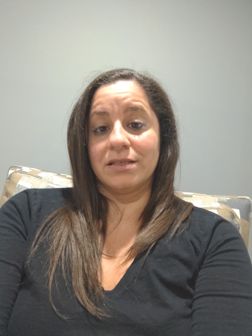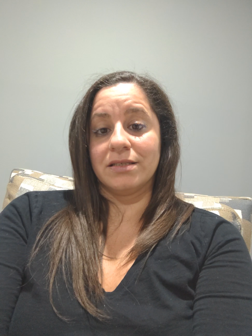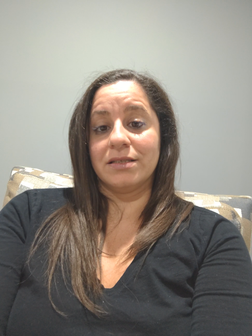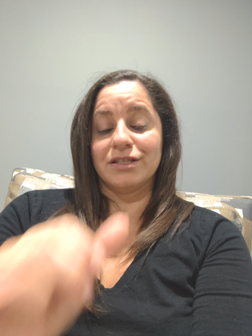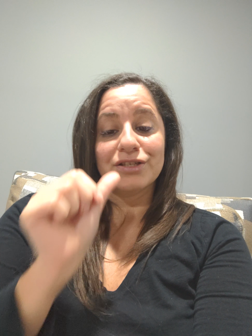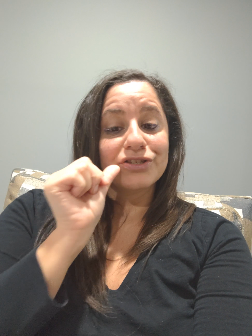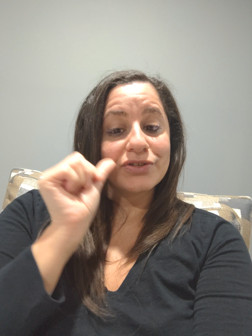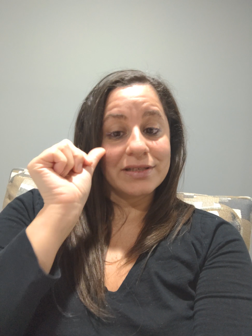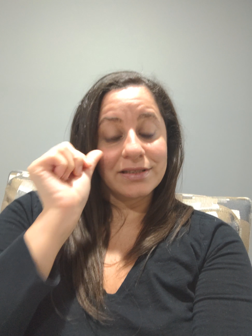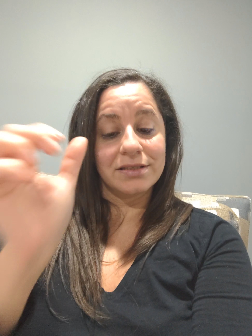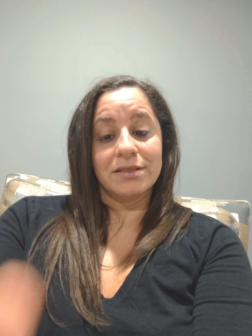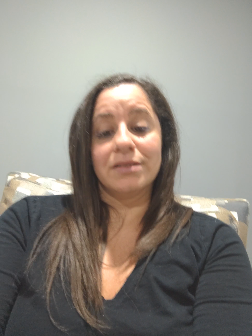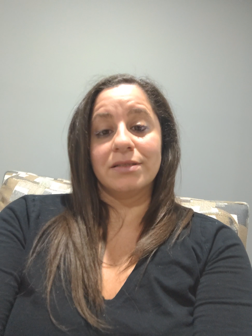yesterday